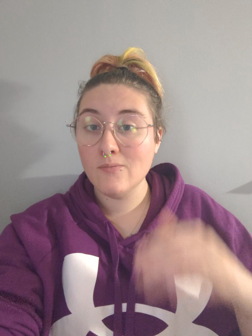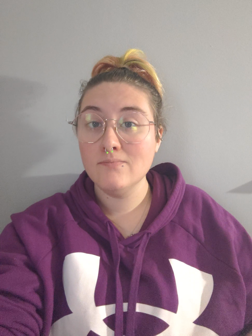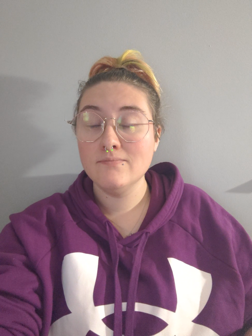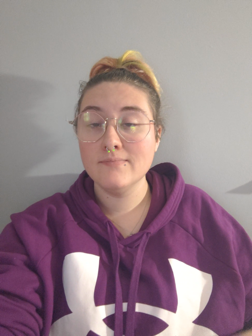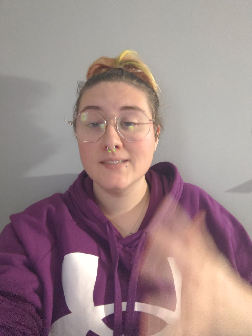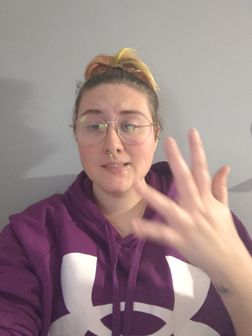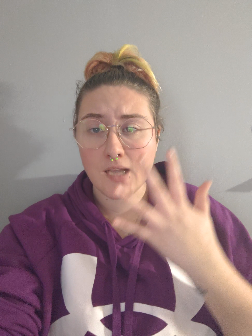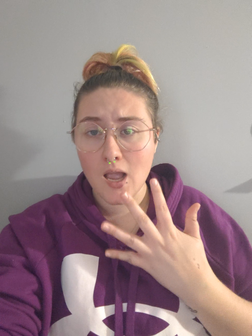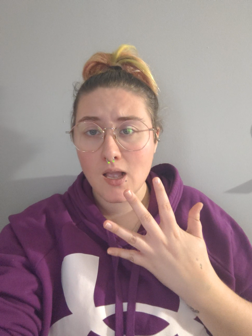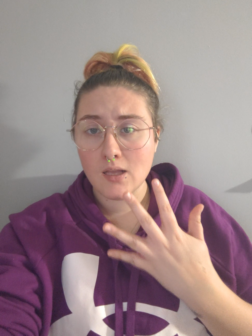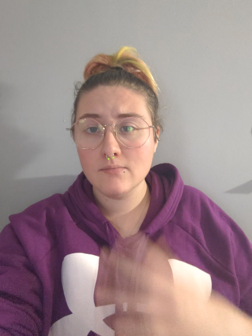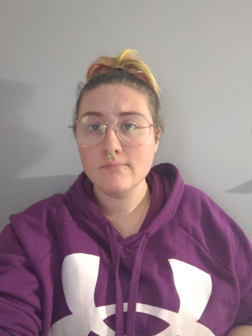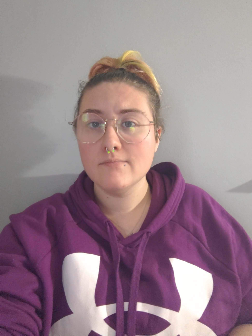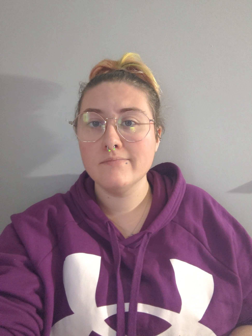sad